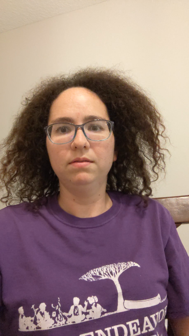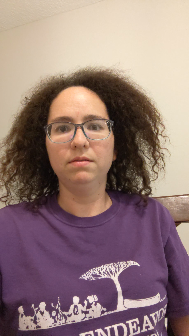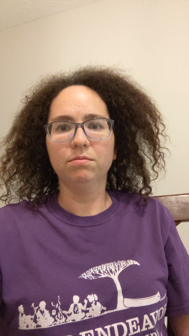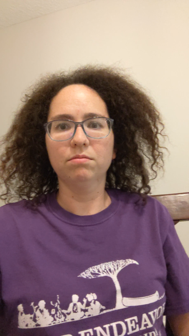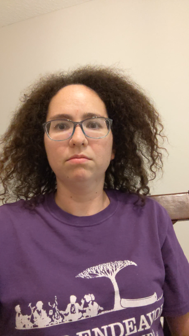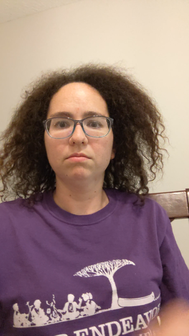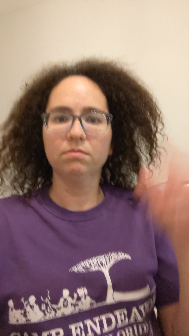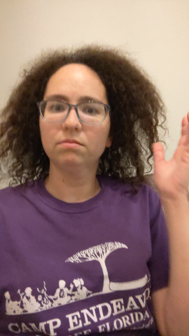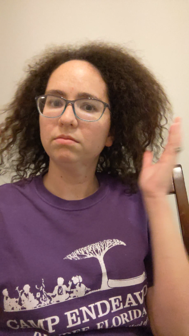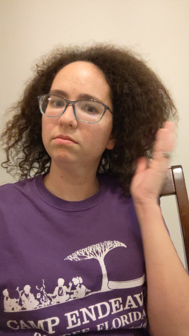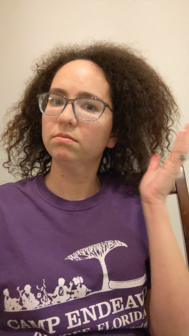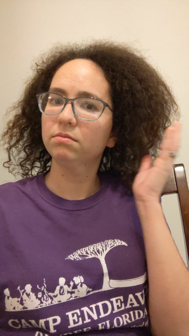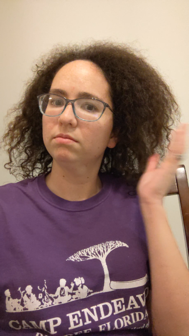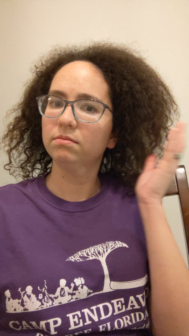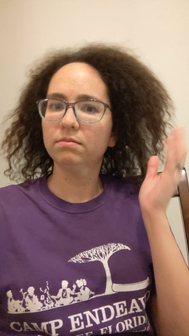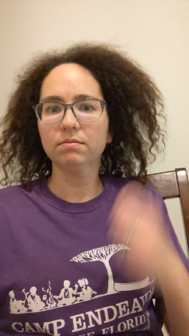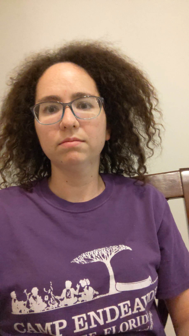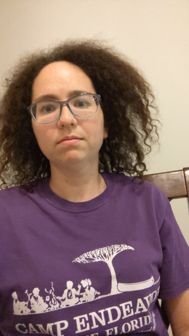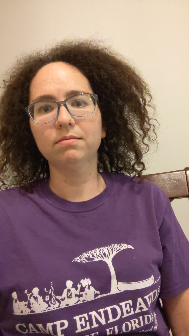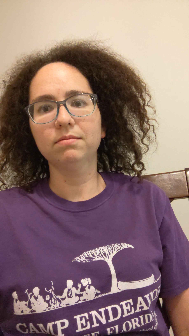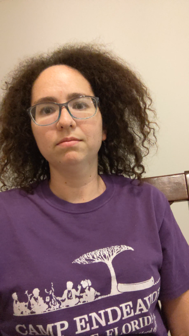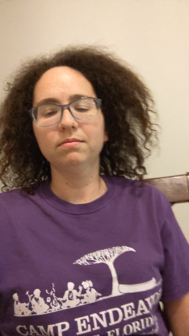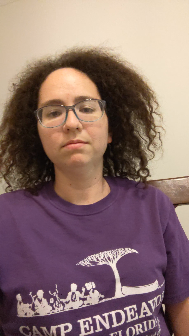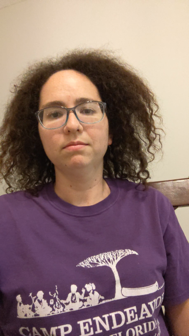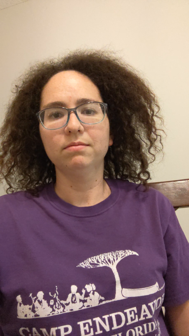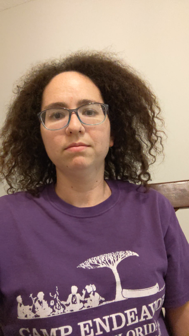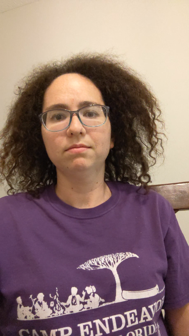pillow